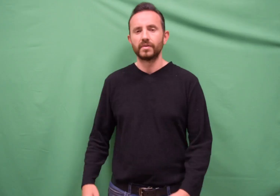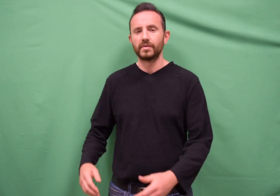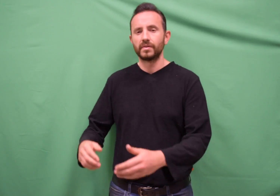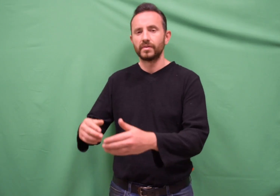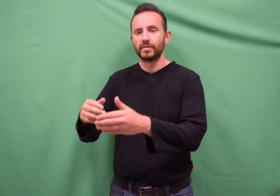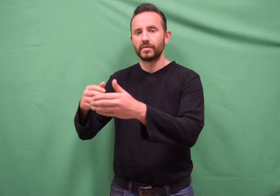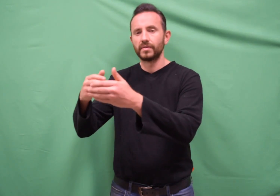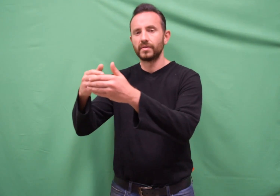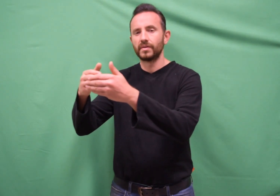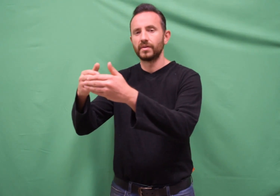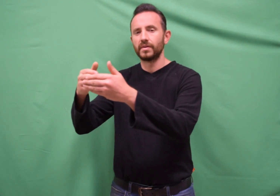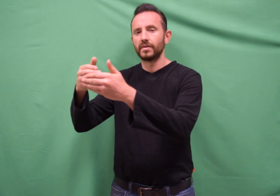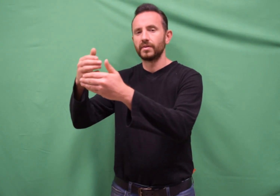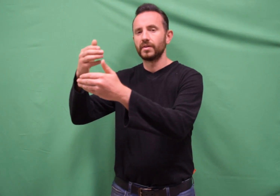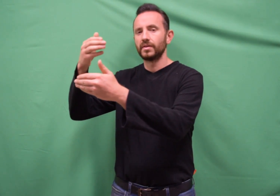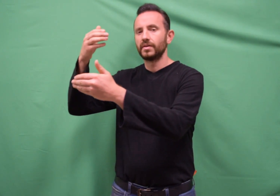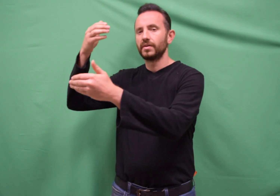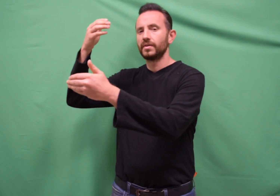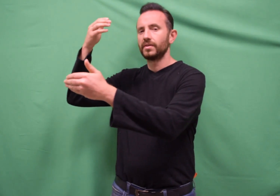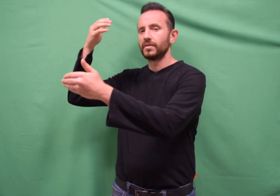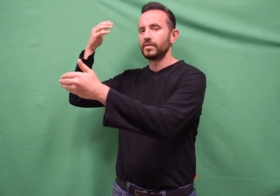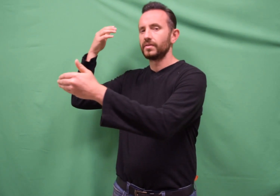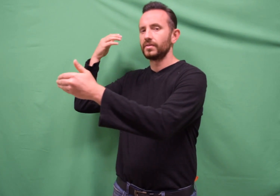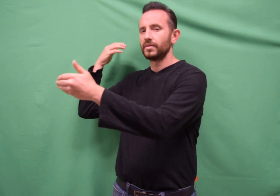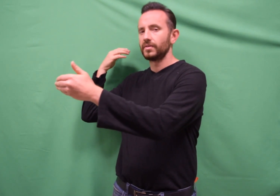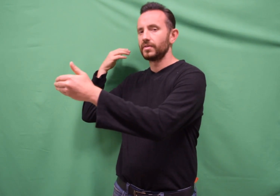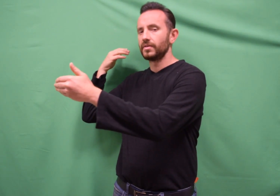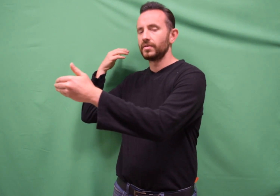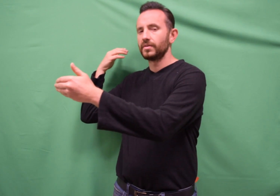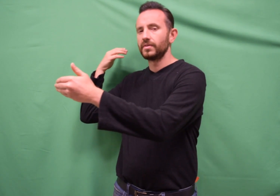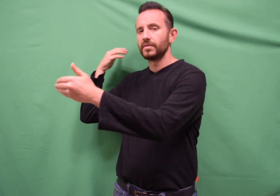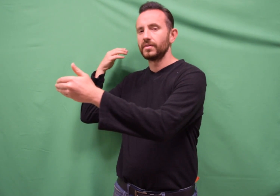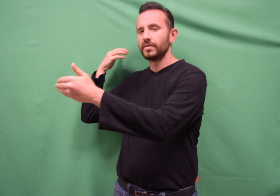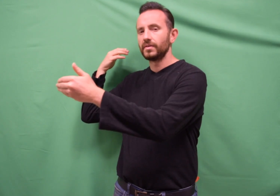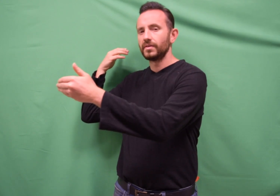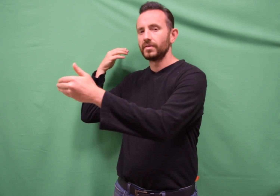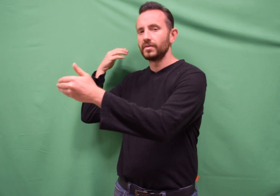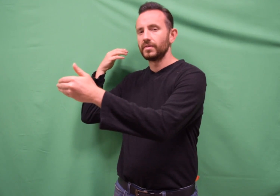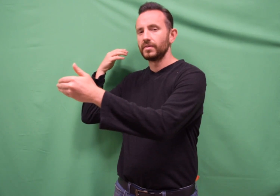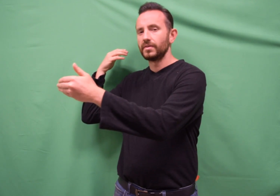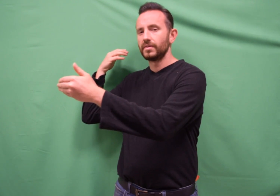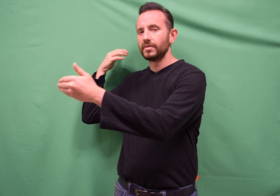antes